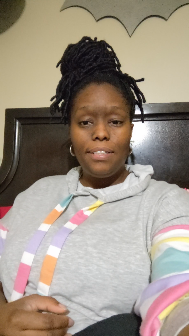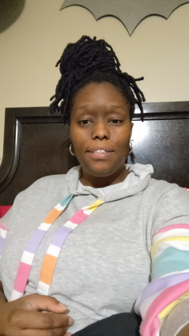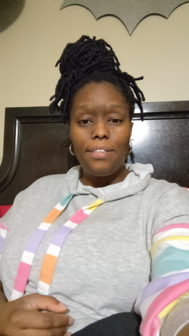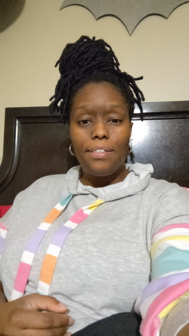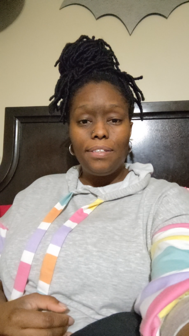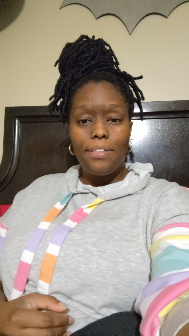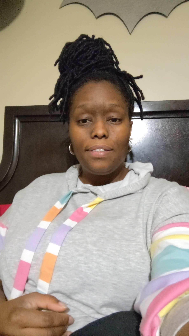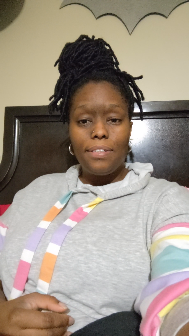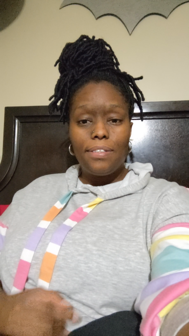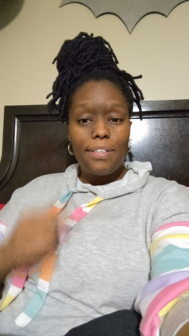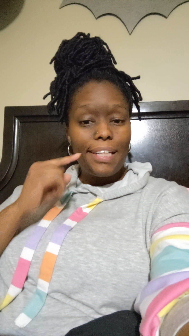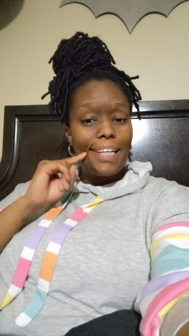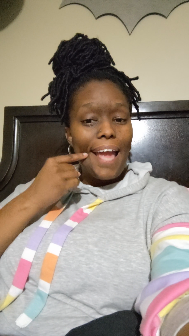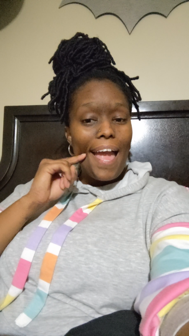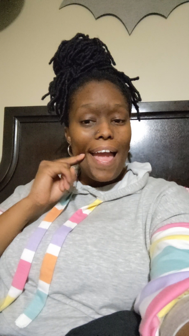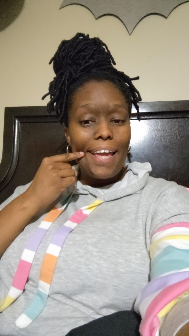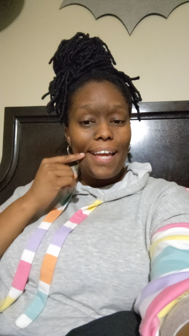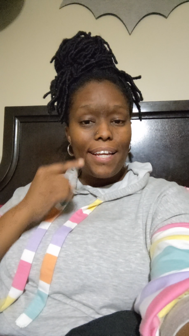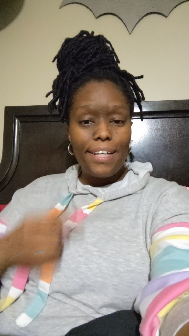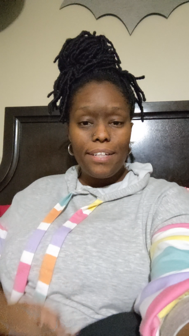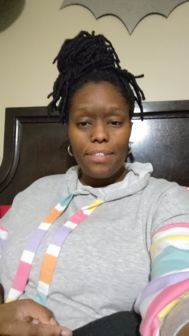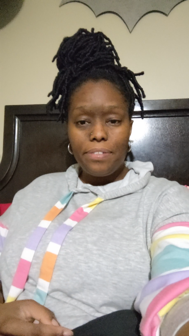candy